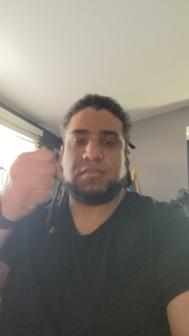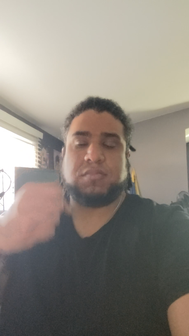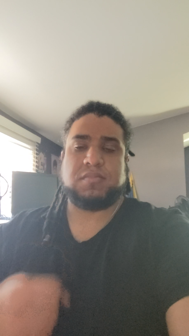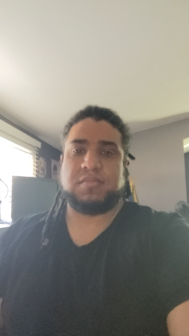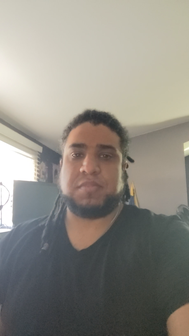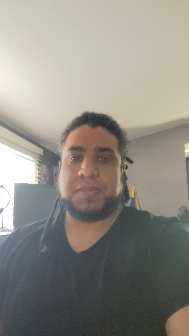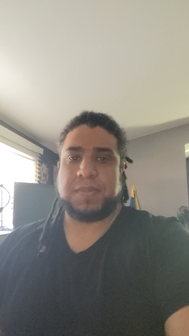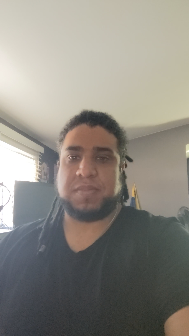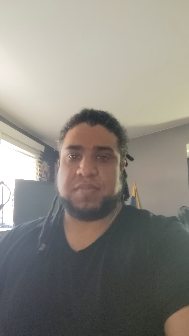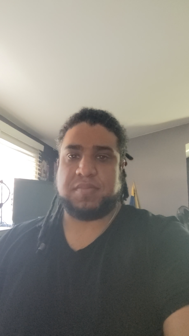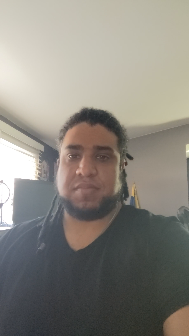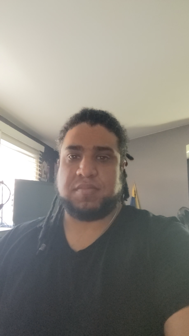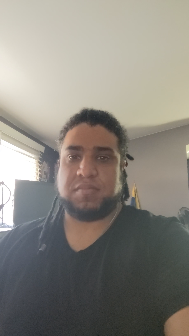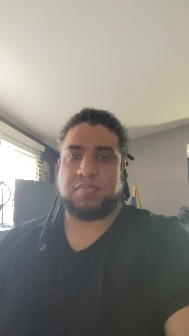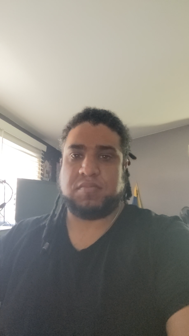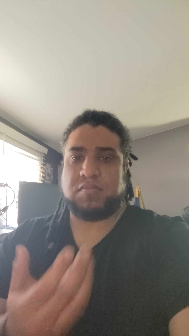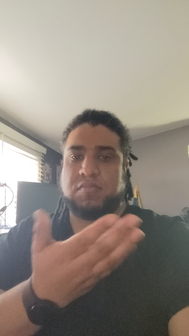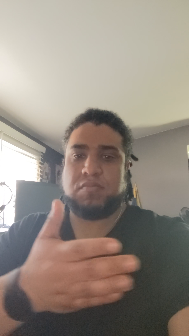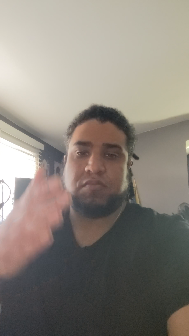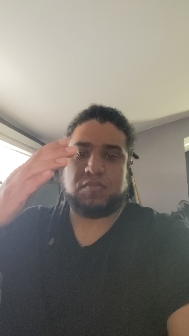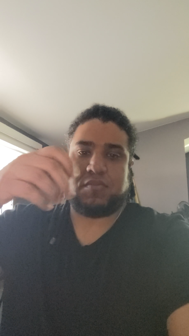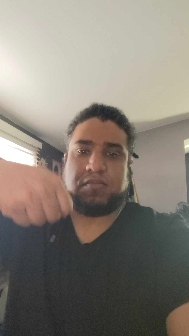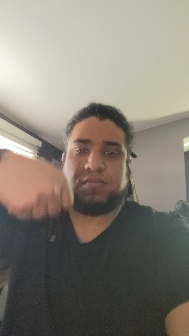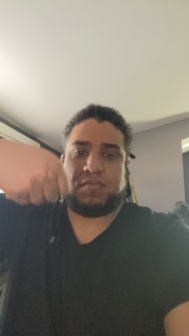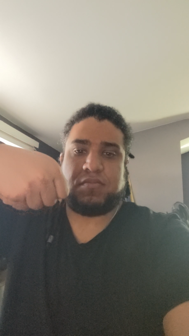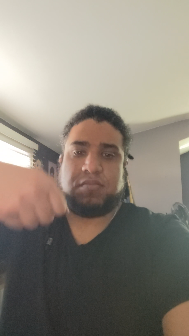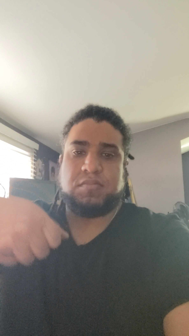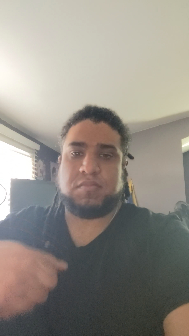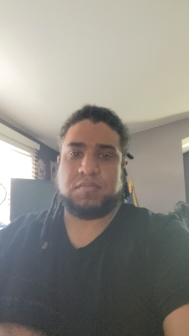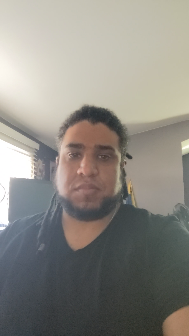basket